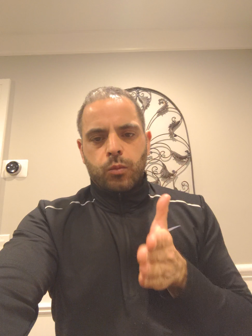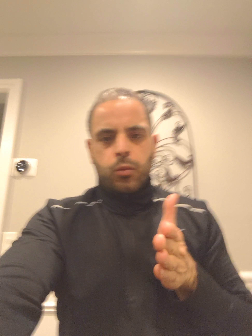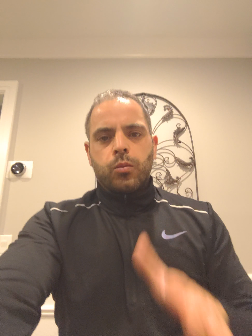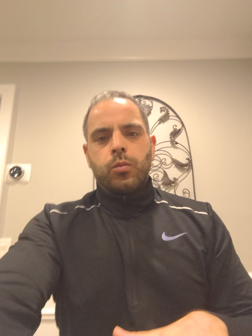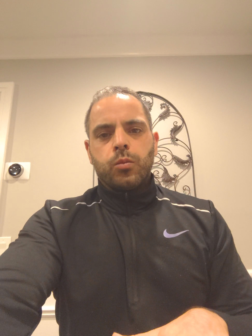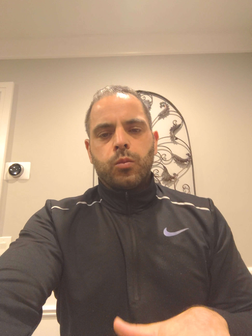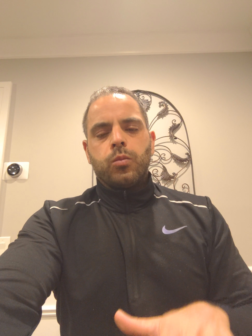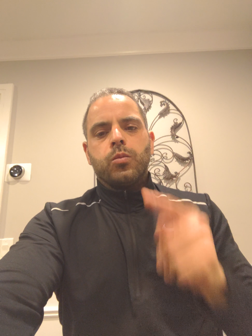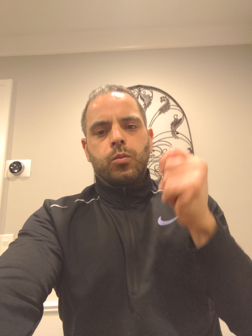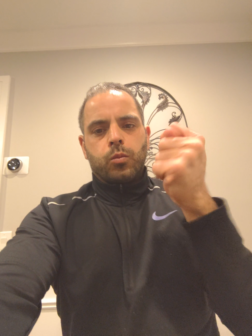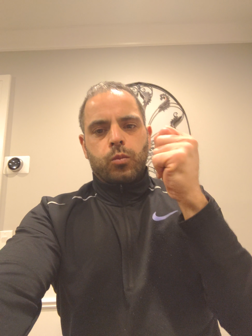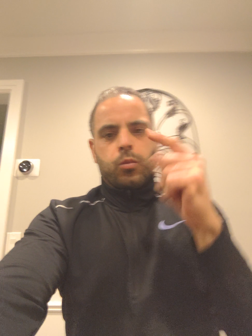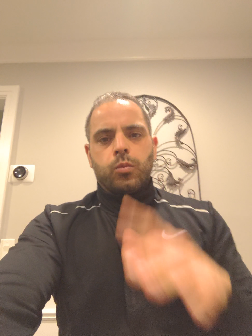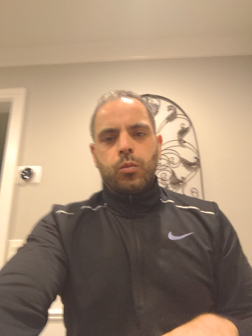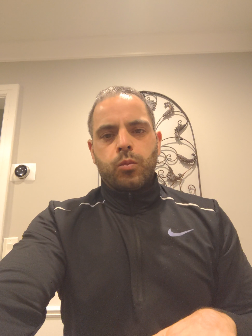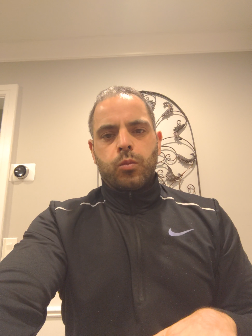toy